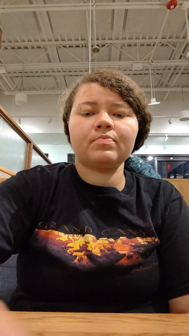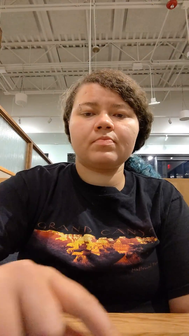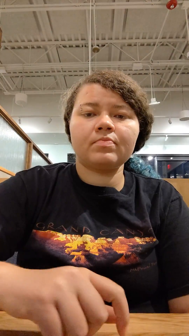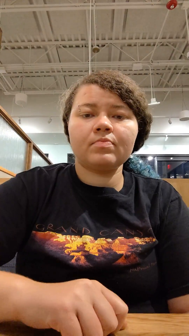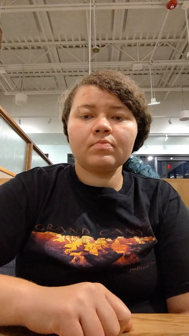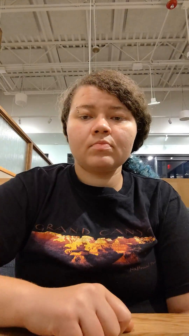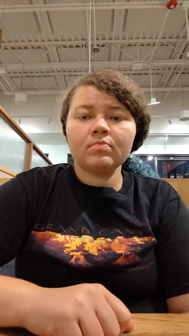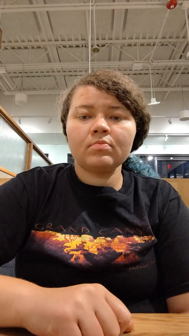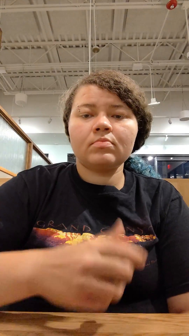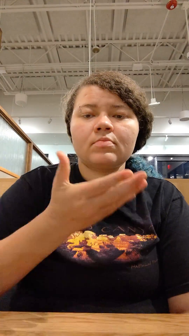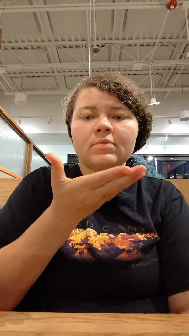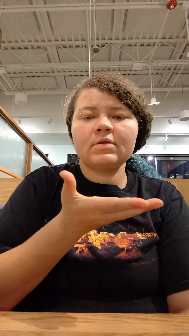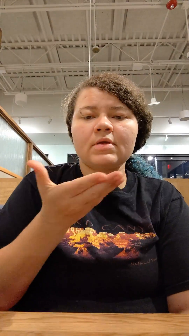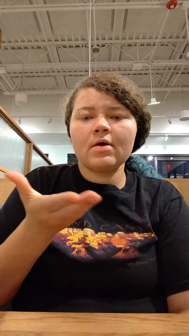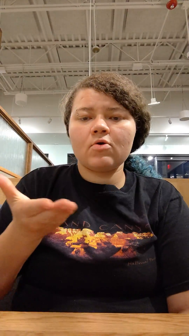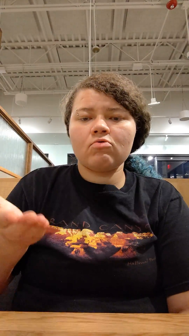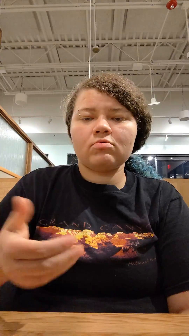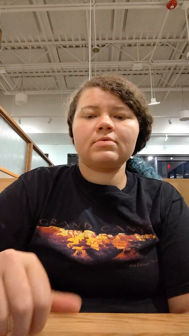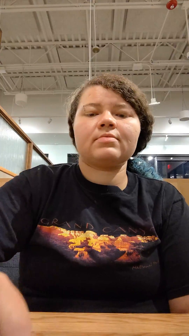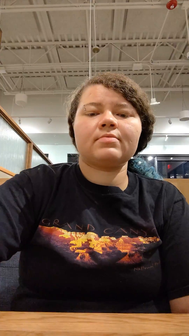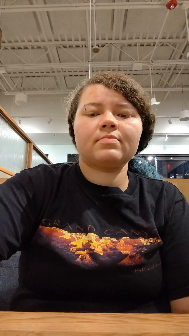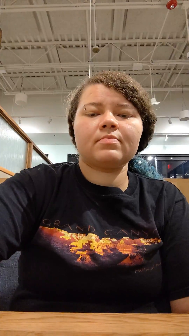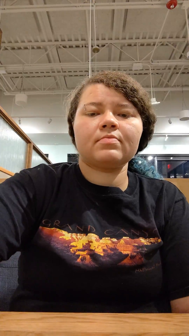carry